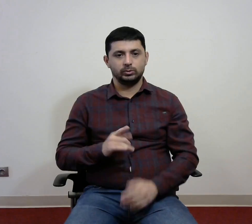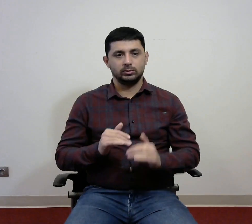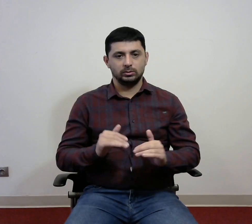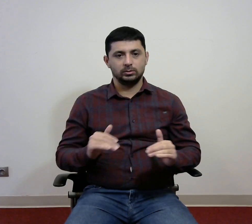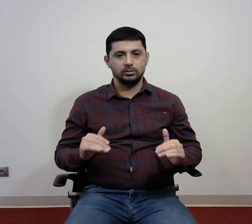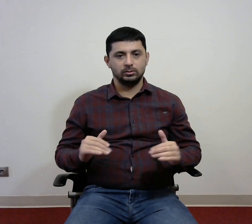uşaq